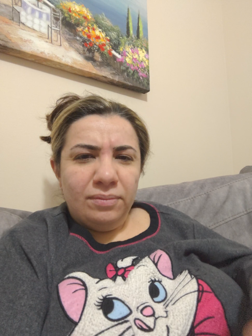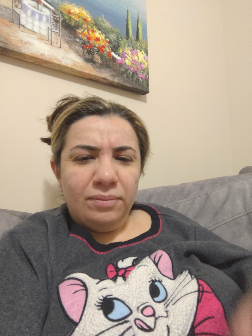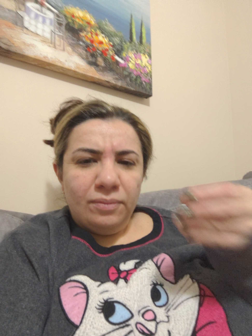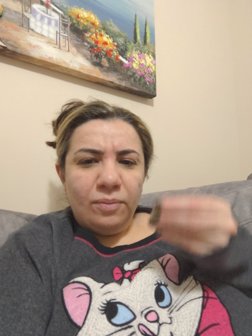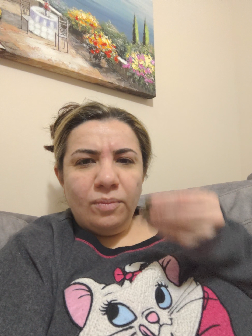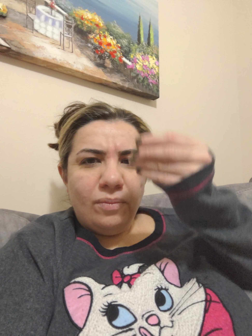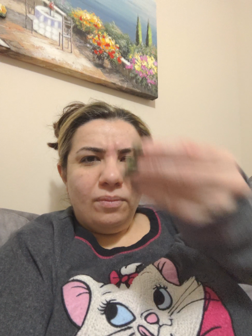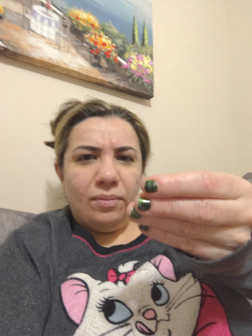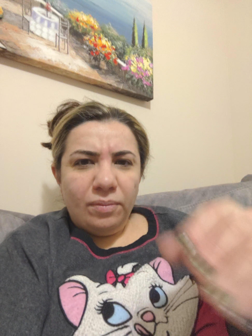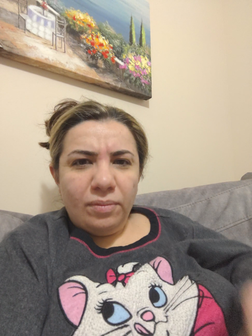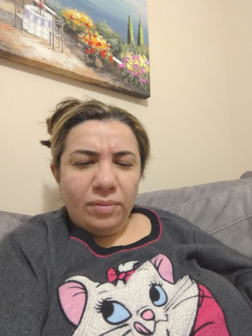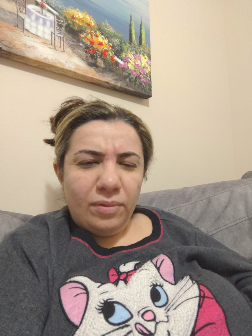give